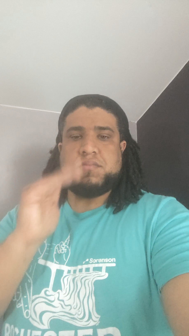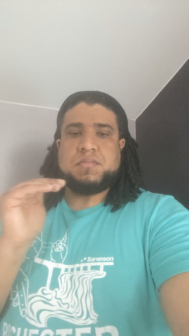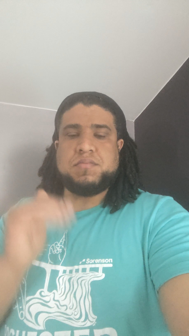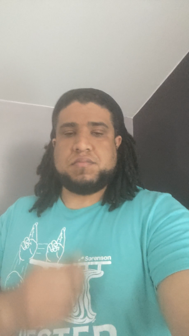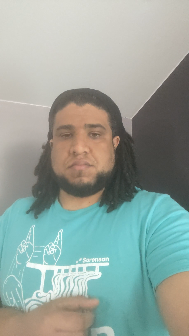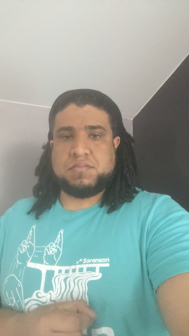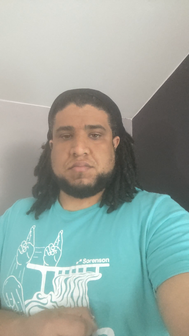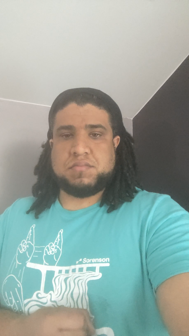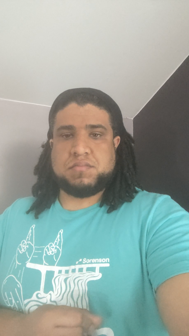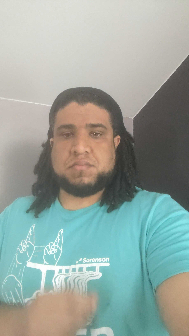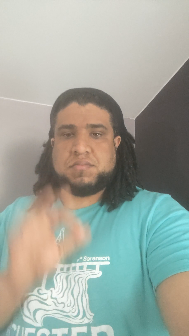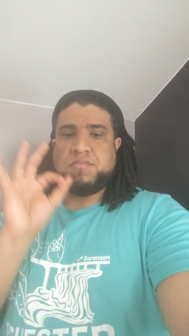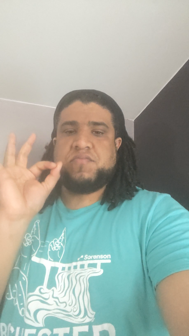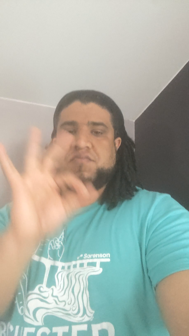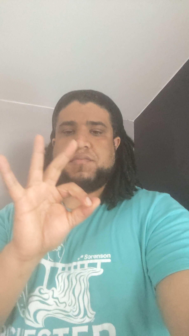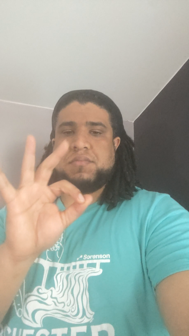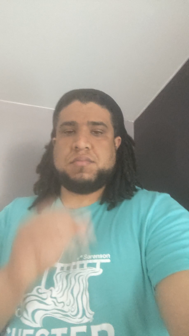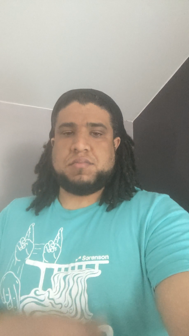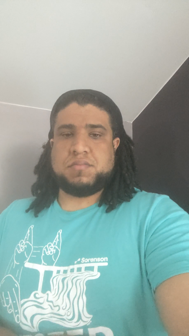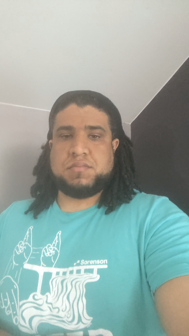fit